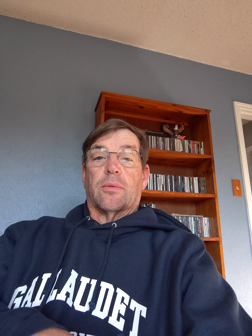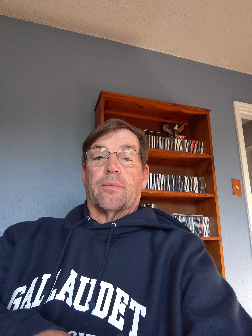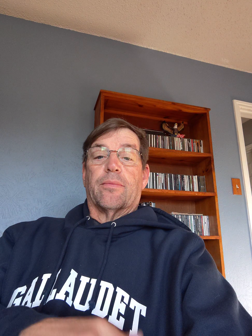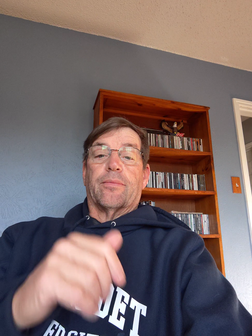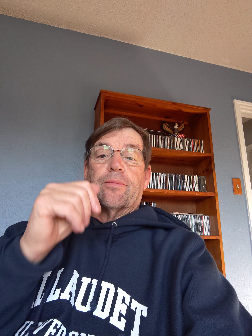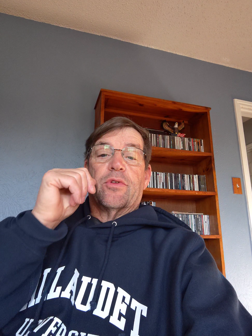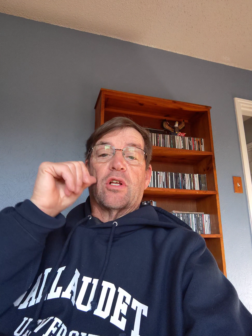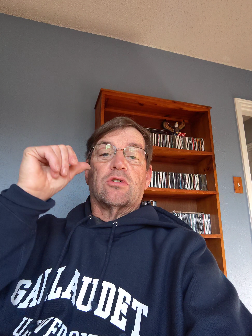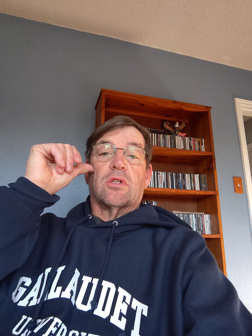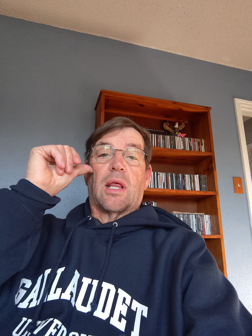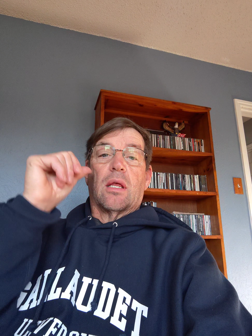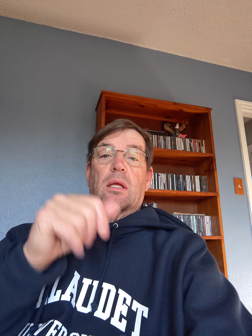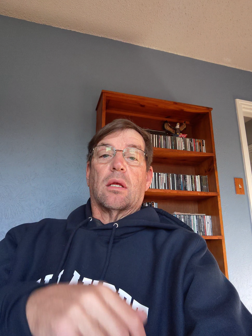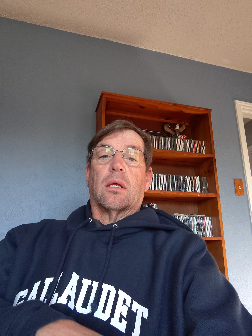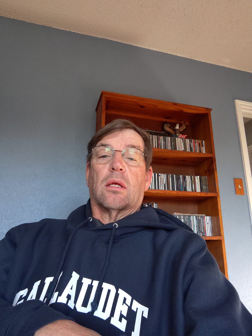yesterday